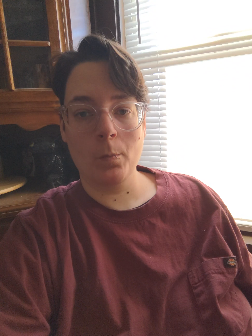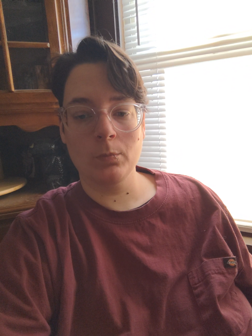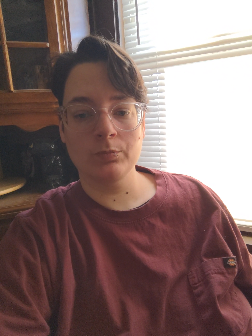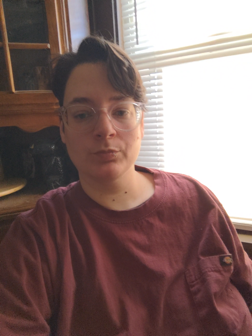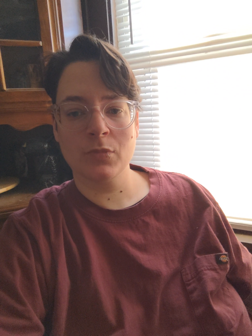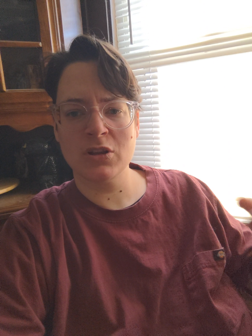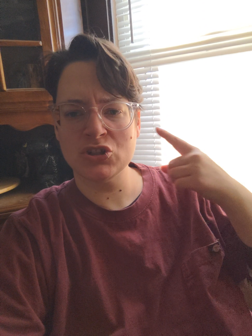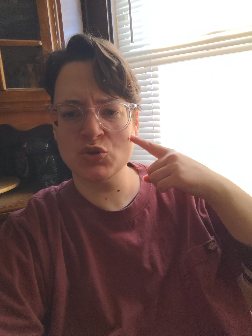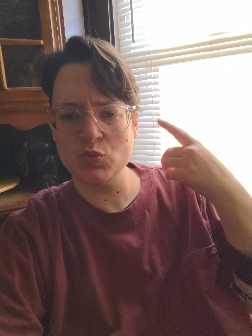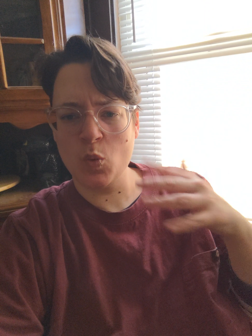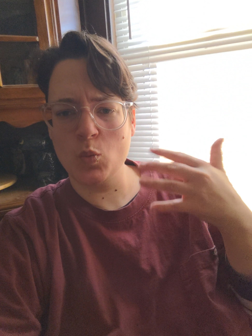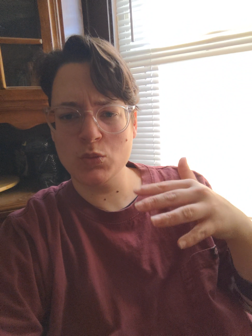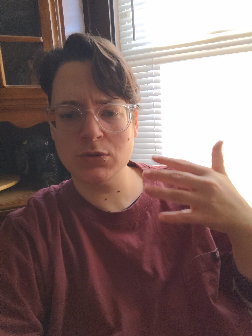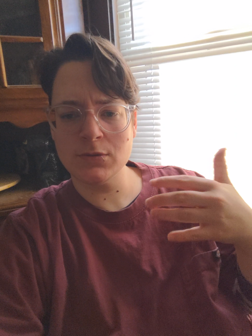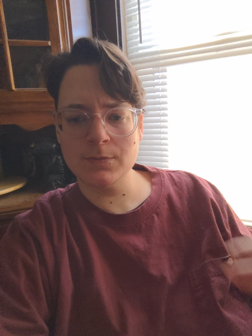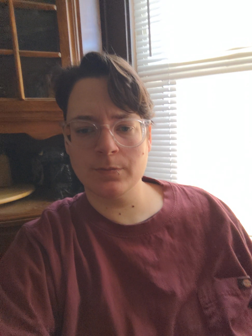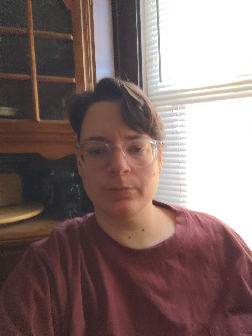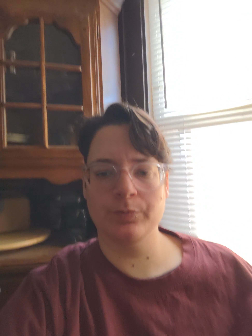noisy